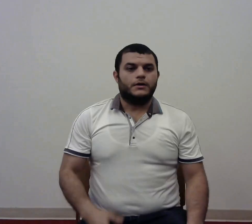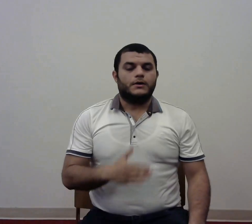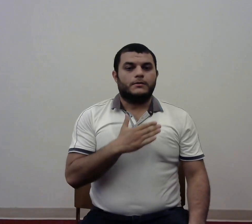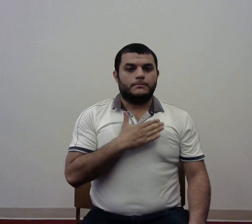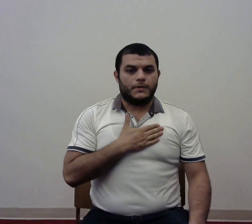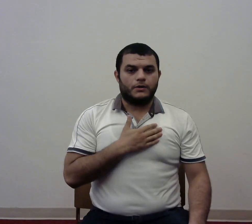mən